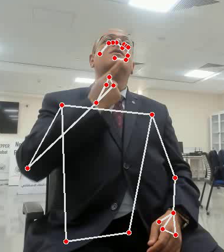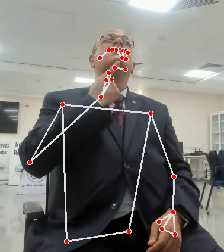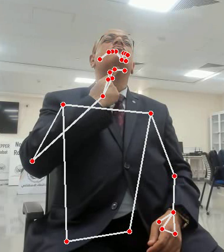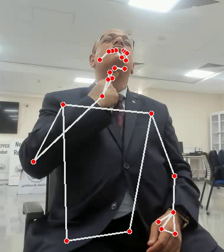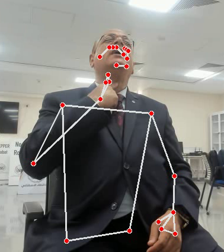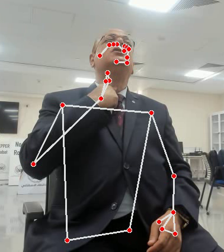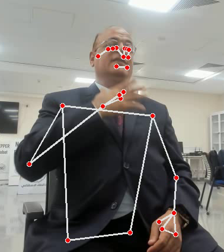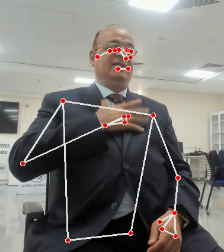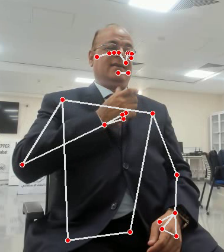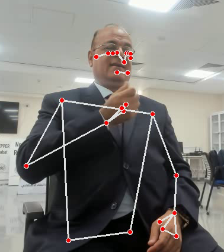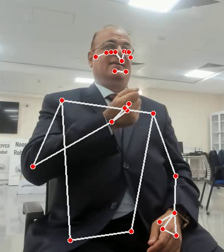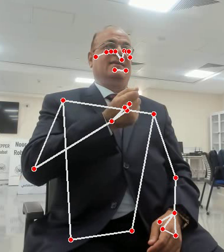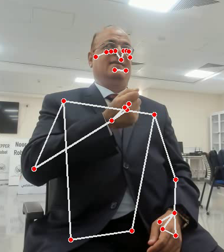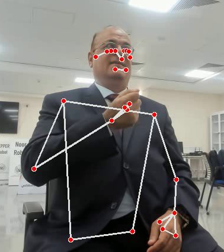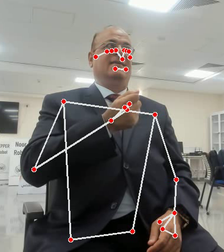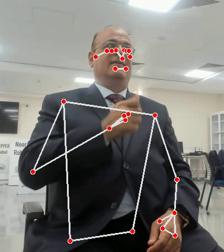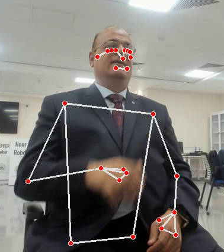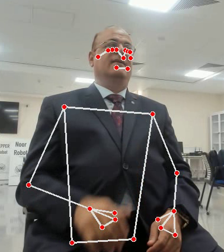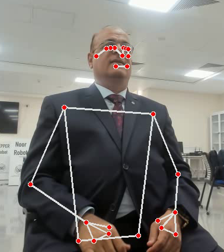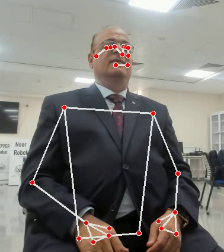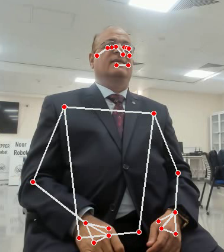whashny